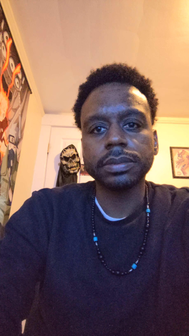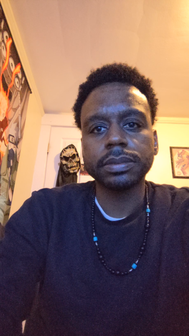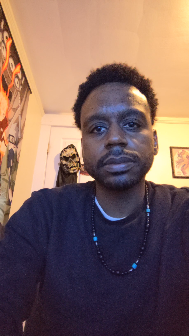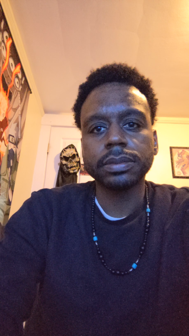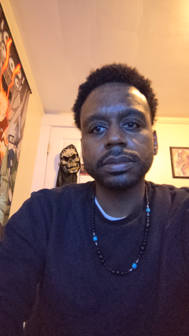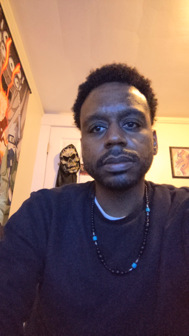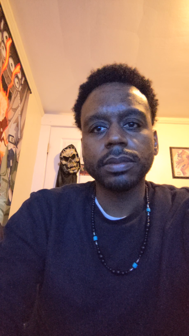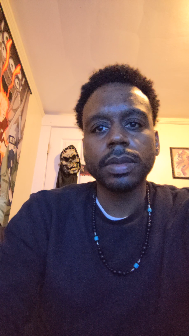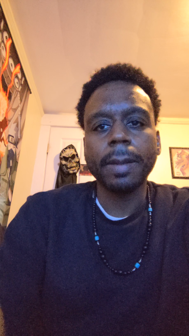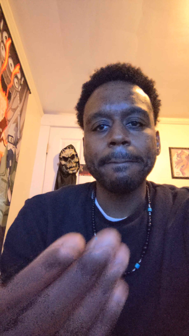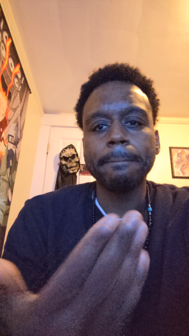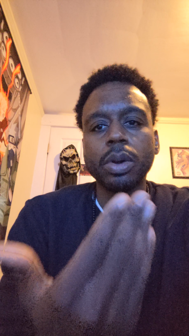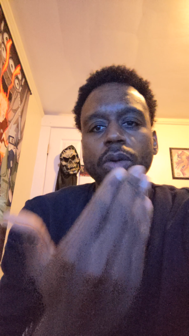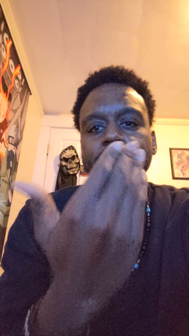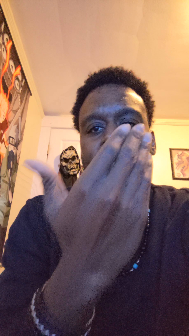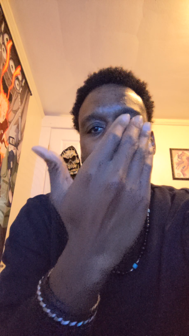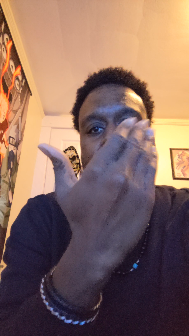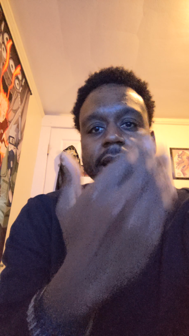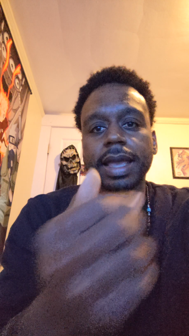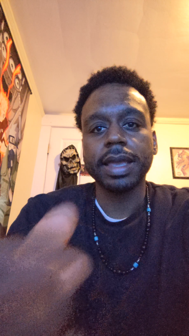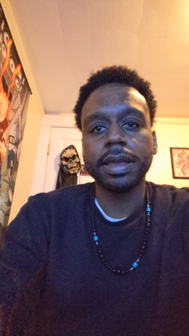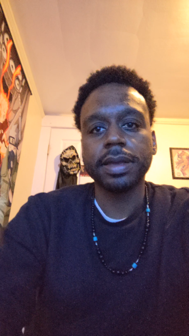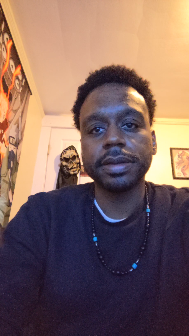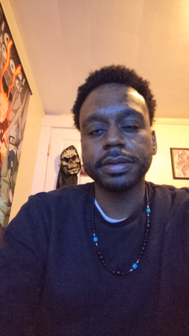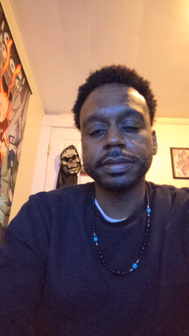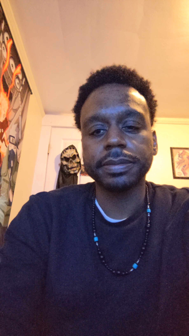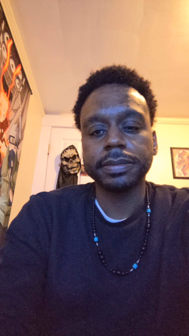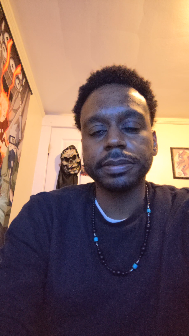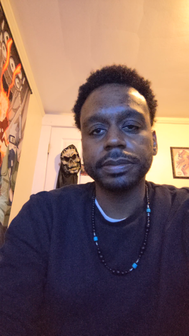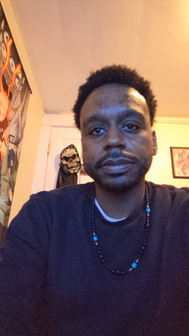butterfly